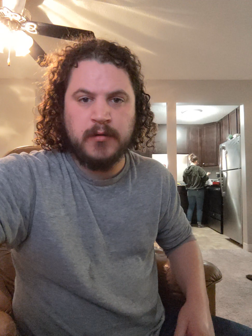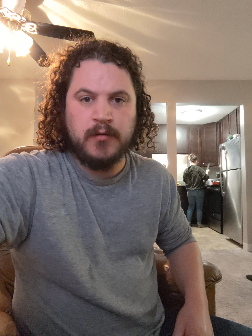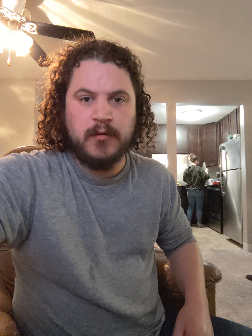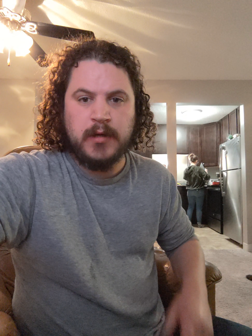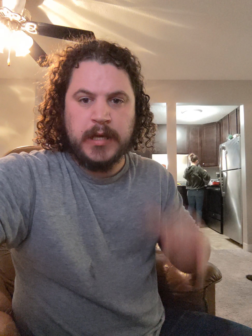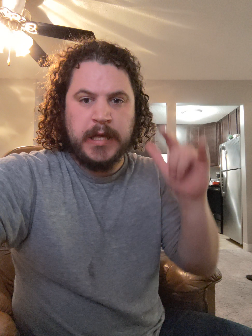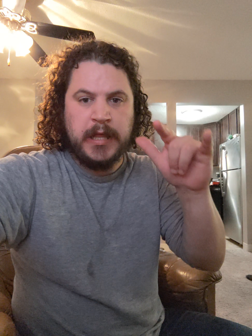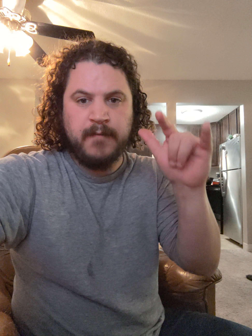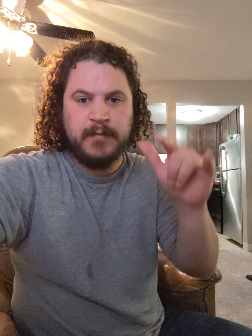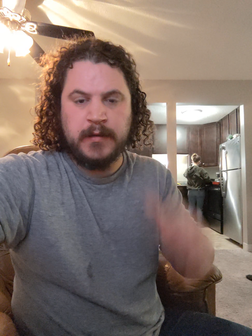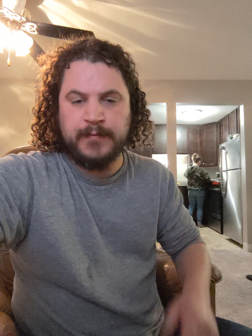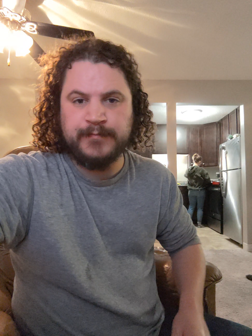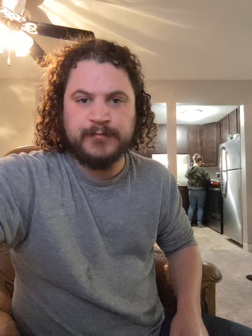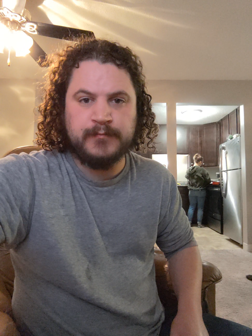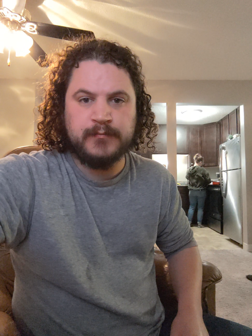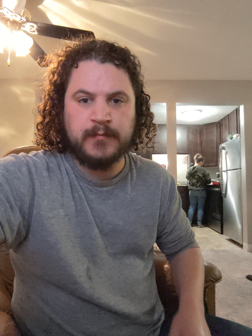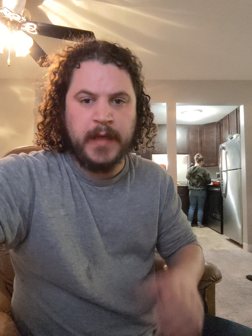airplane